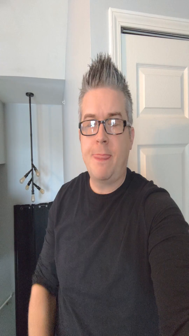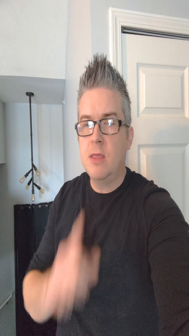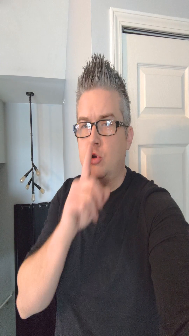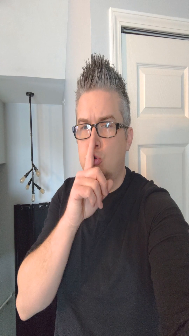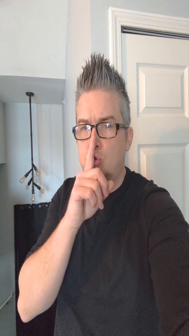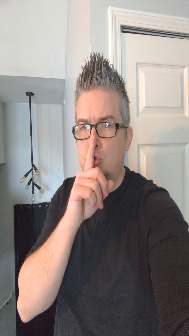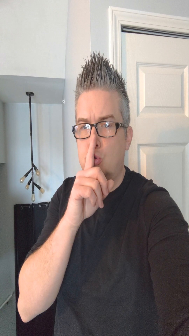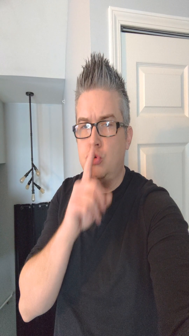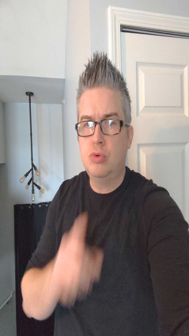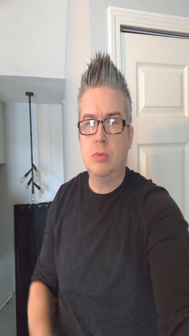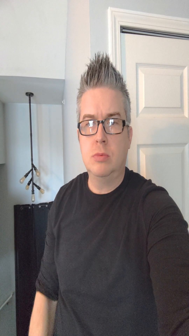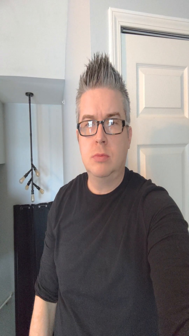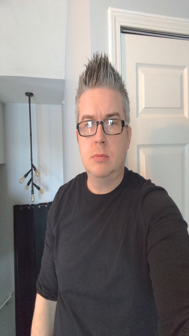shhh